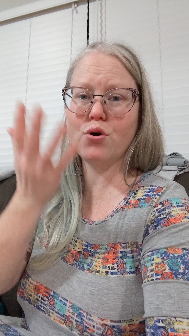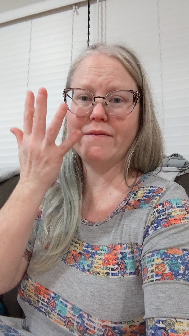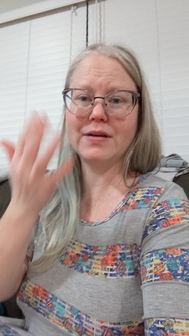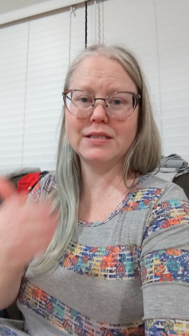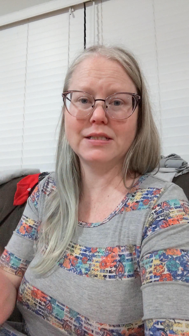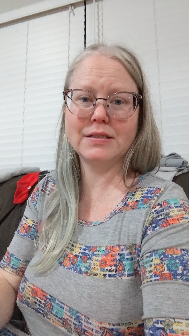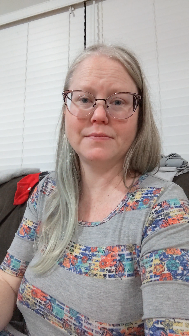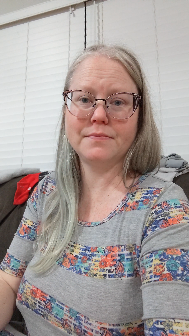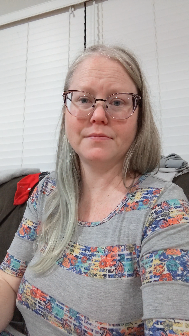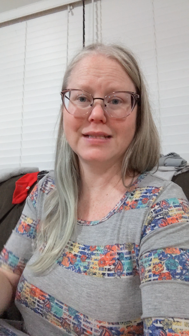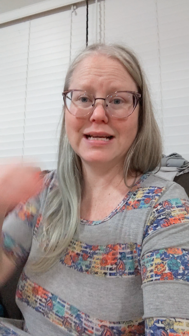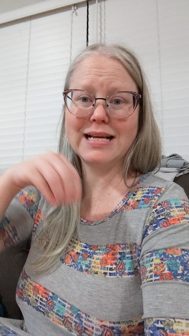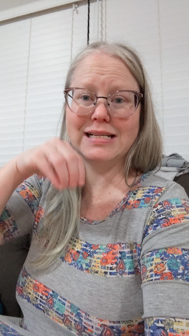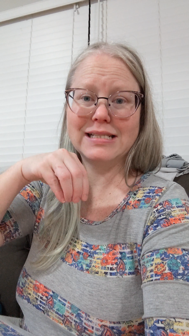inside